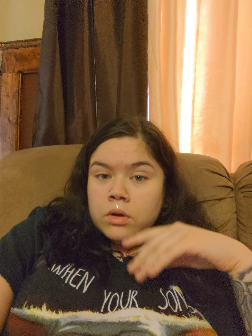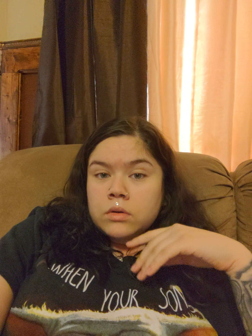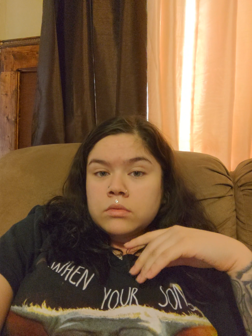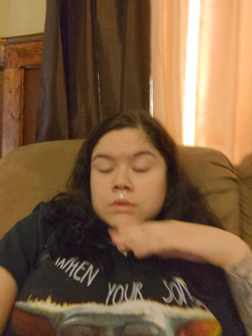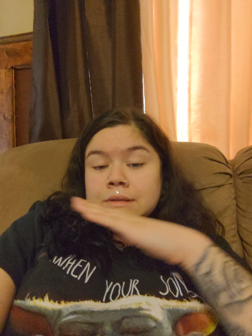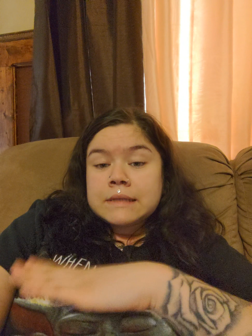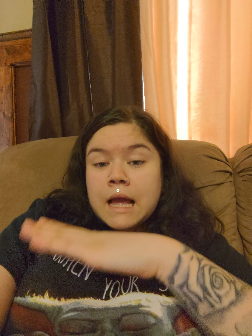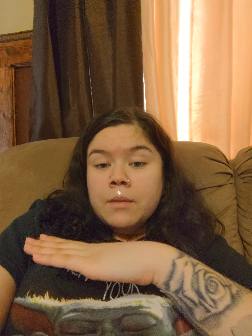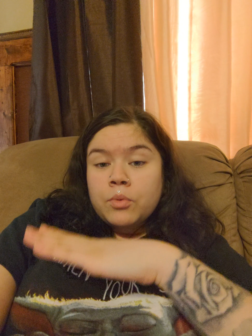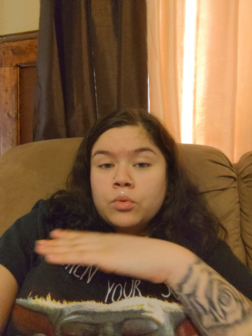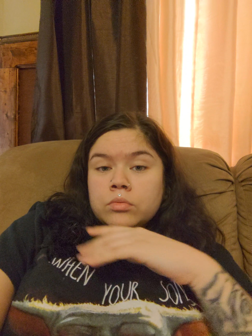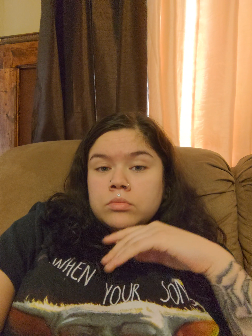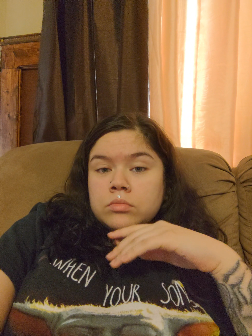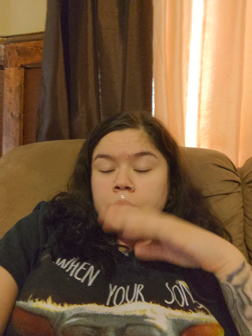table